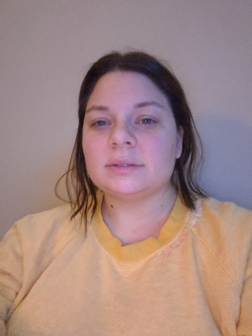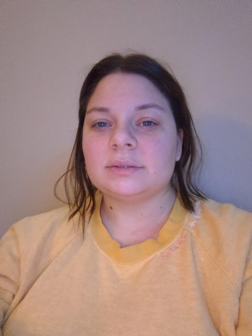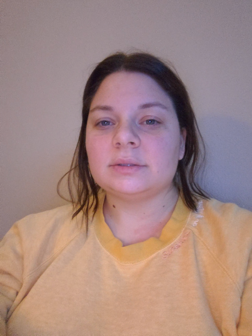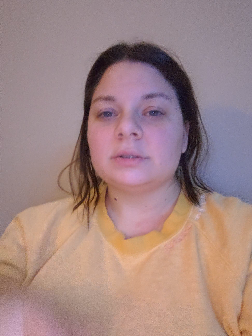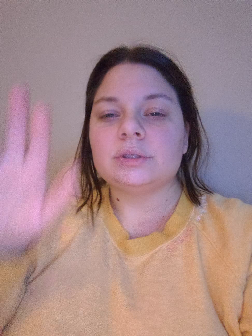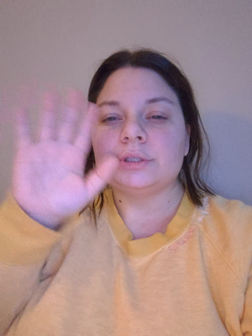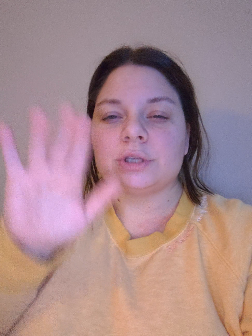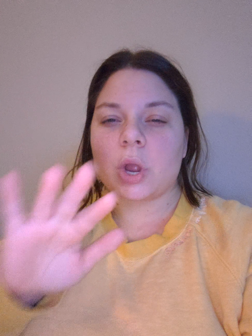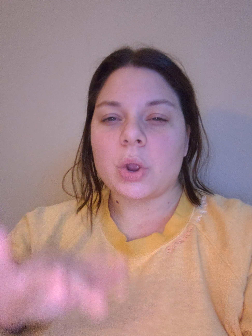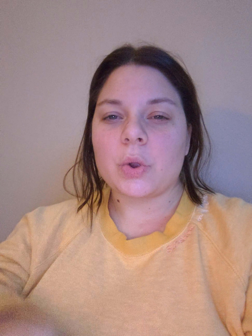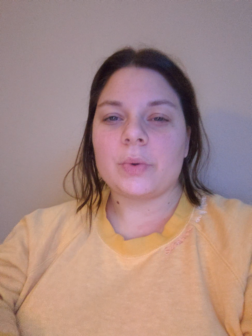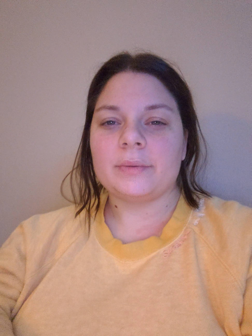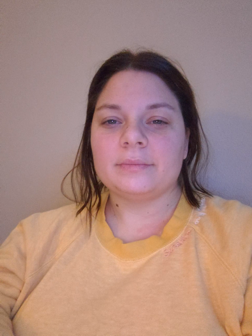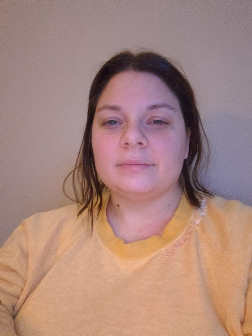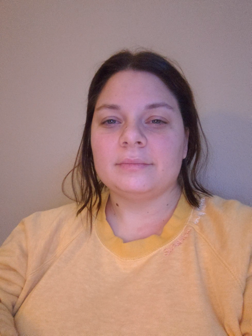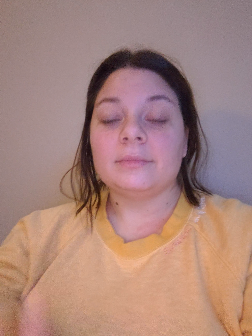snow